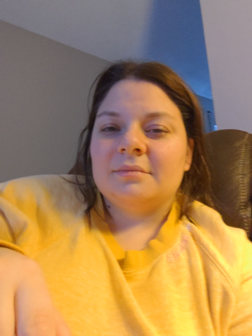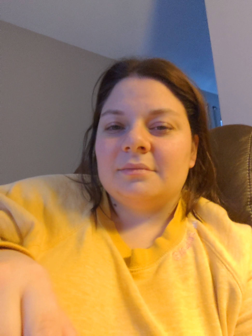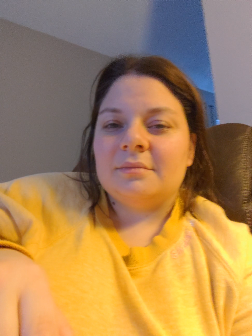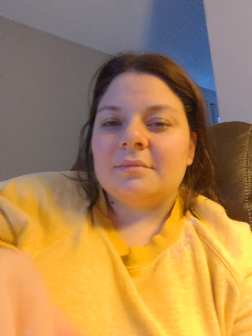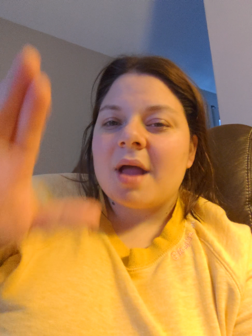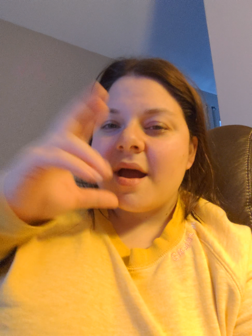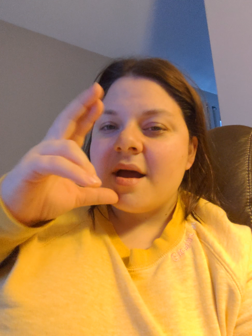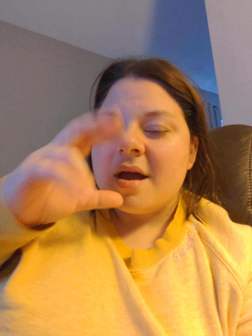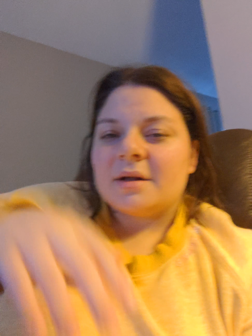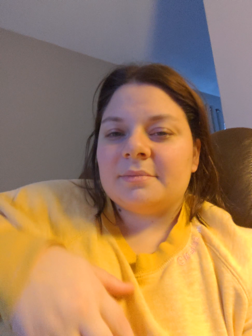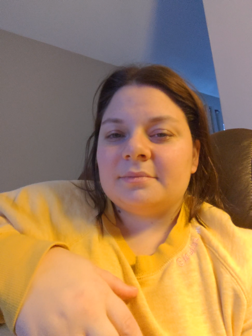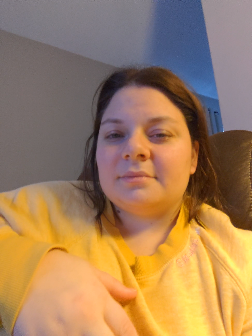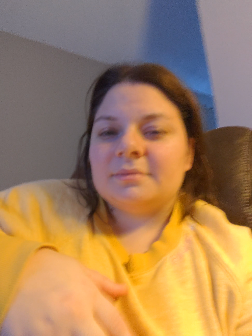hen